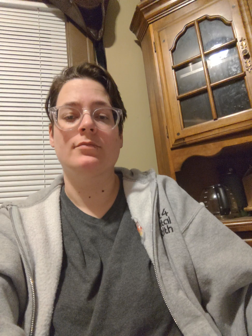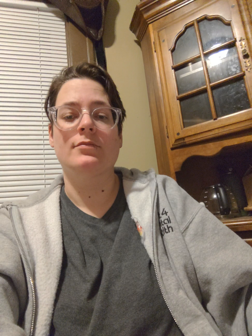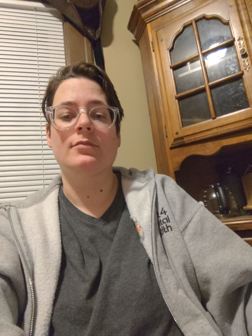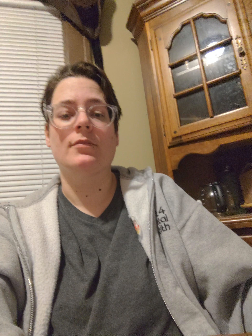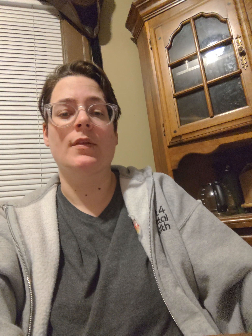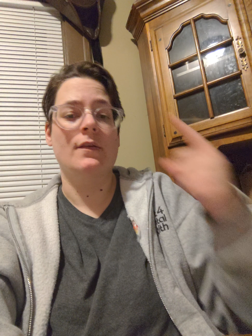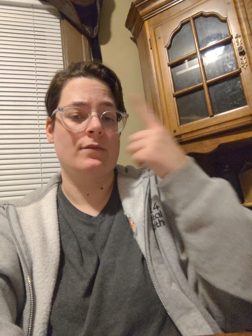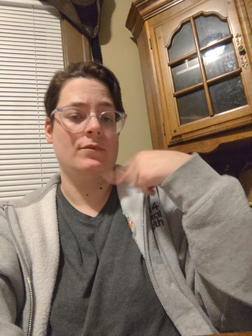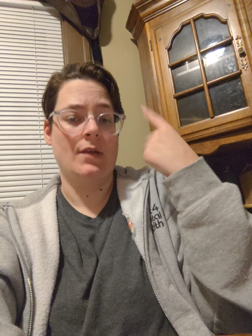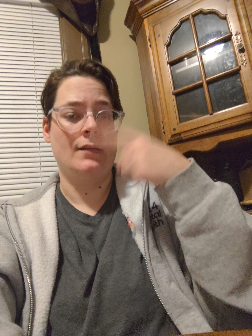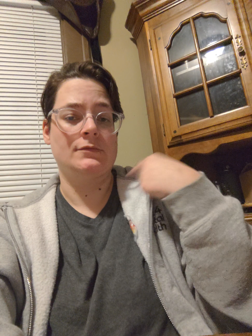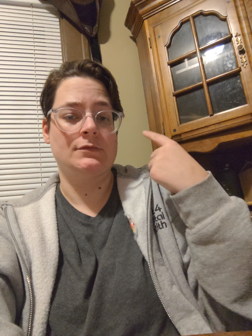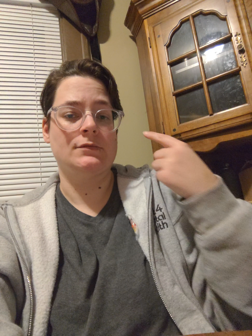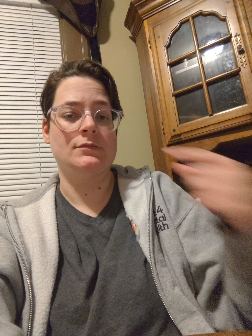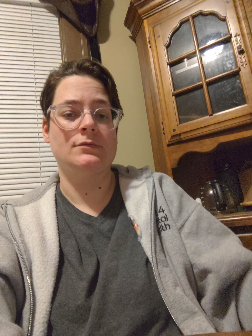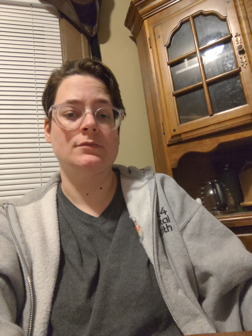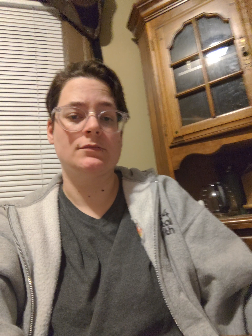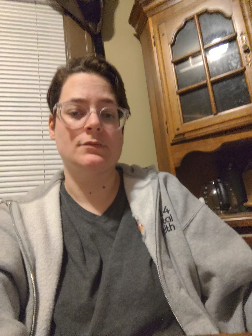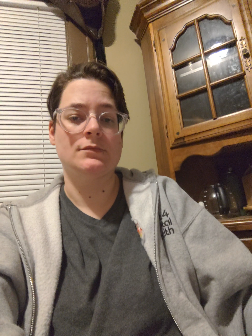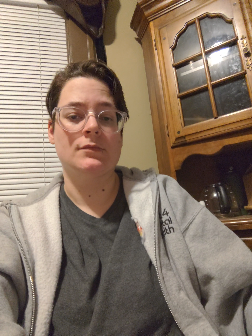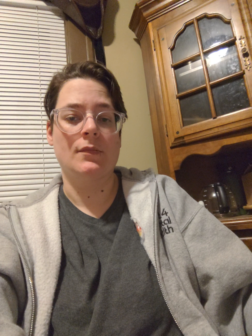face